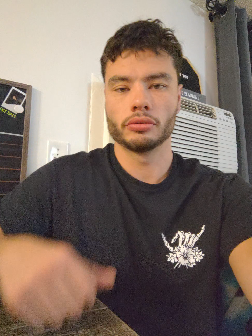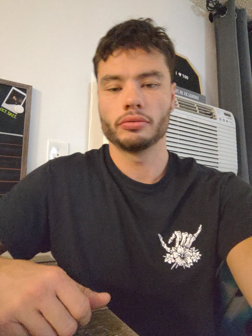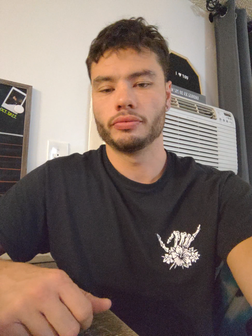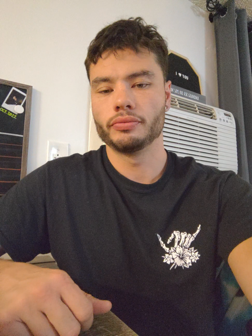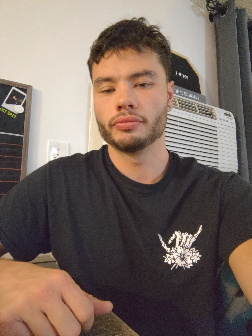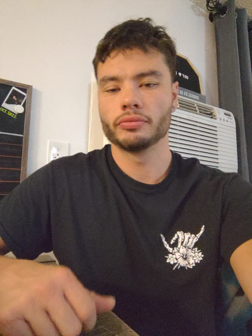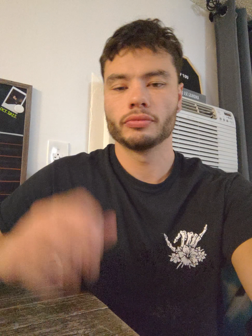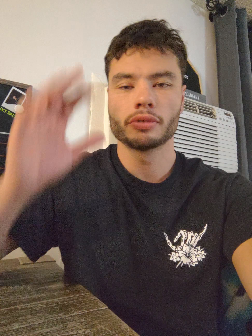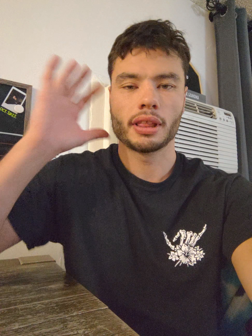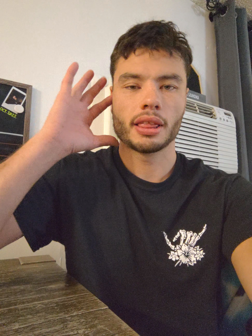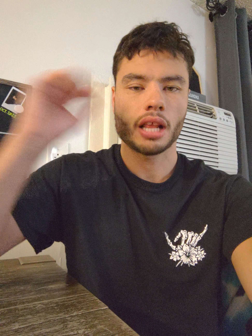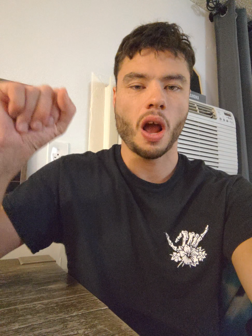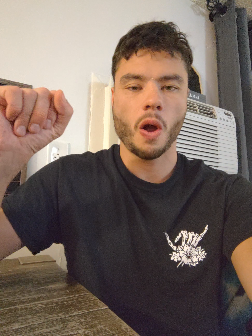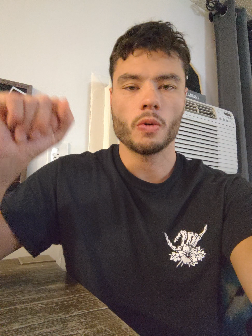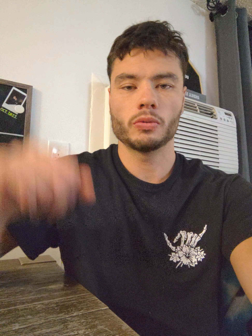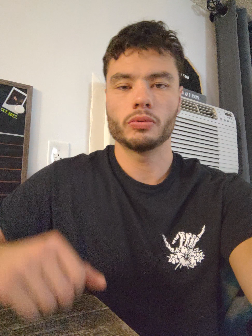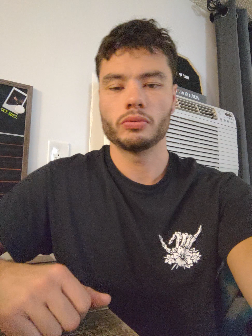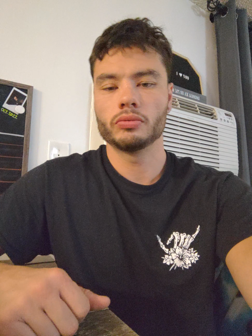loud